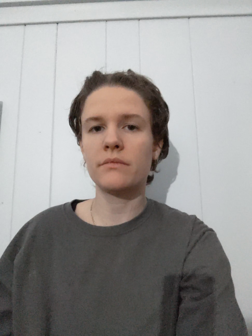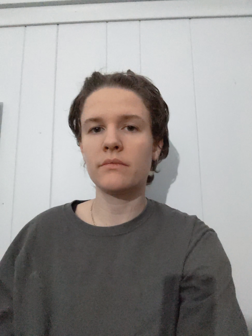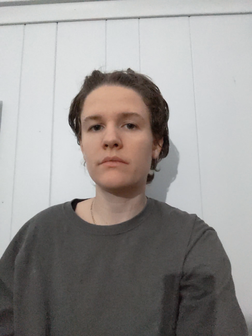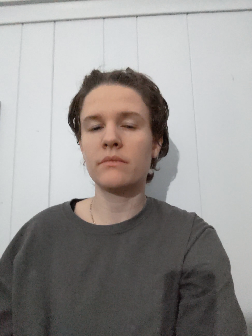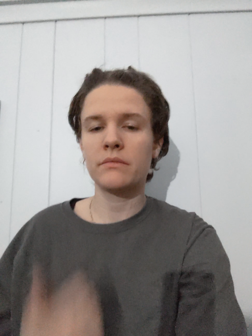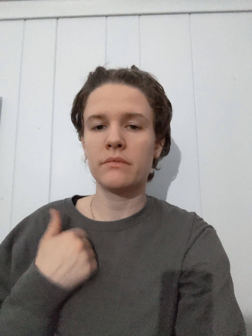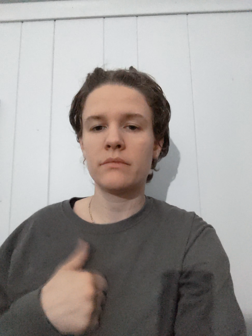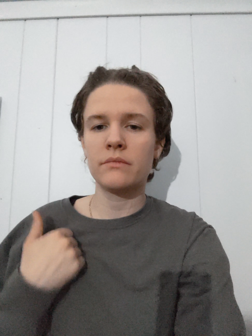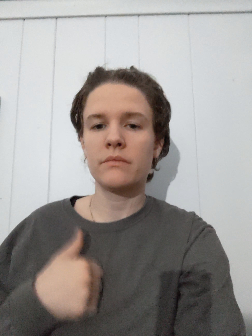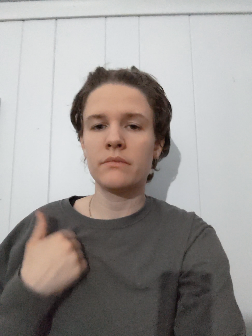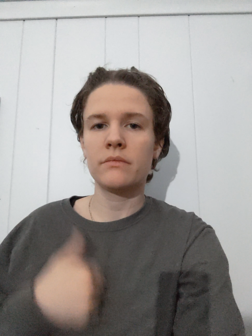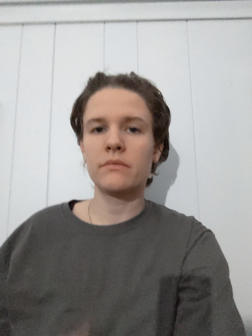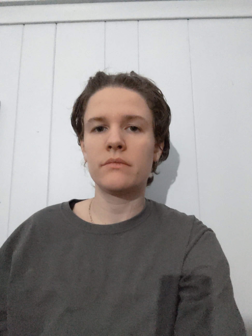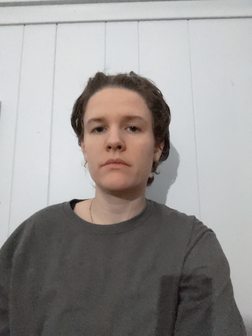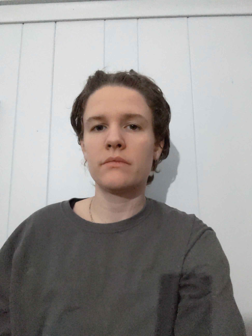bath